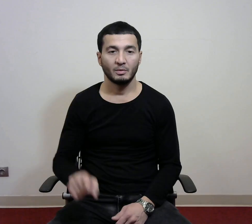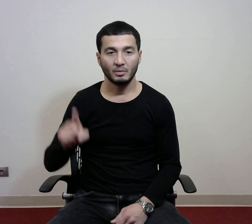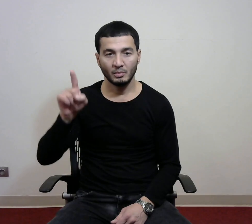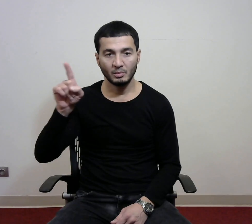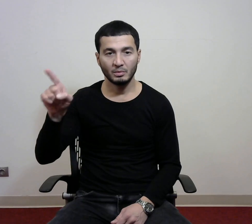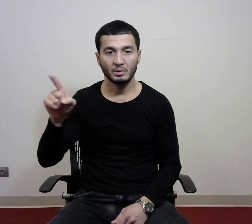onun